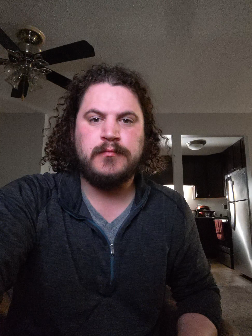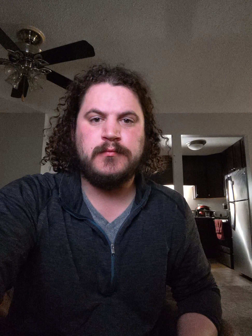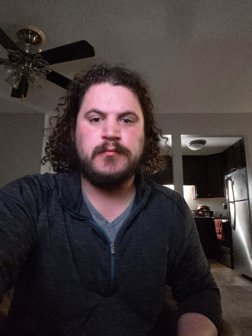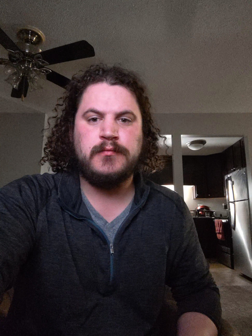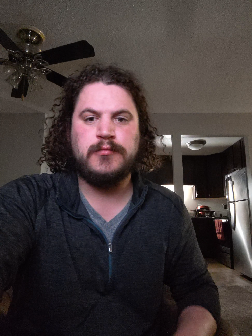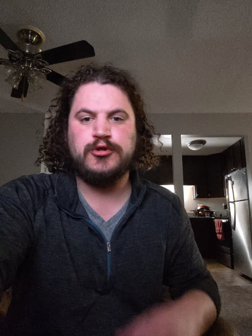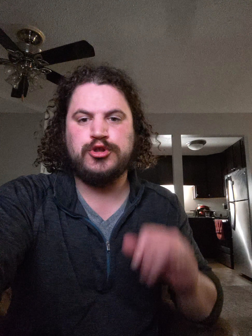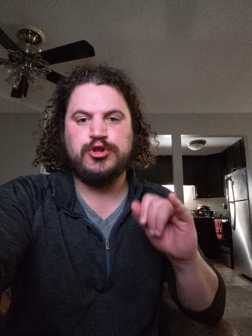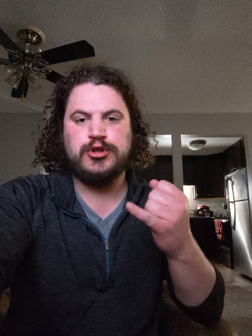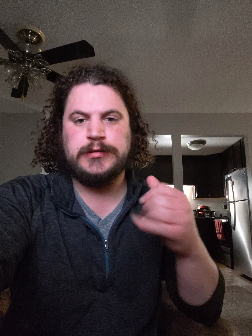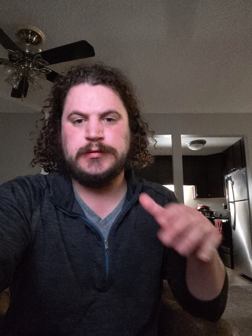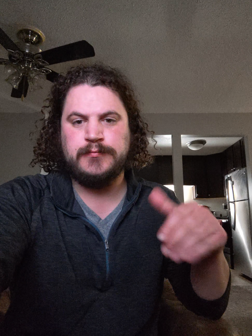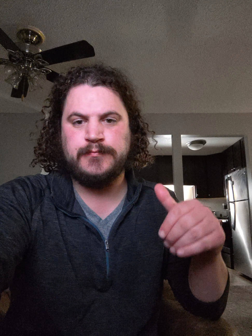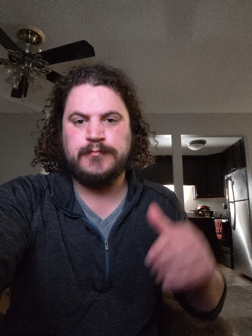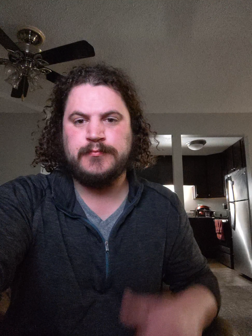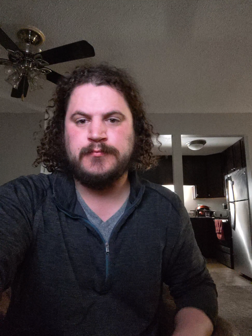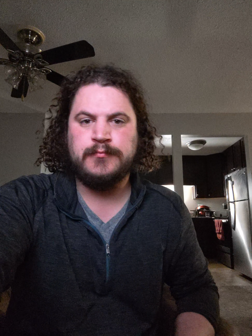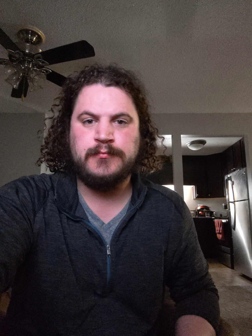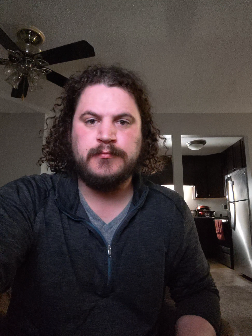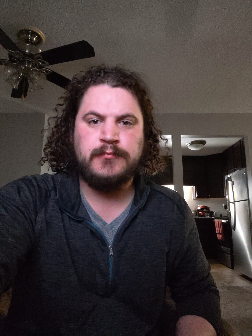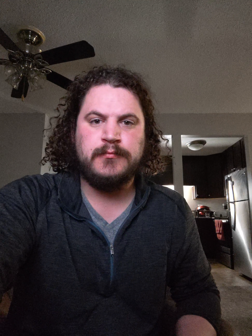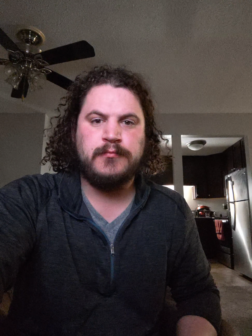jeans